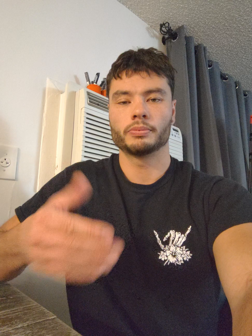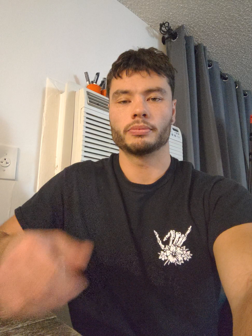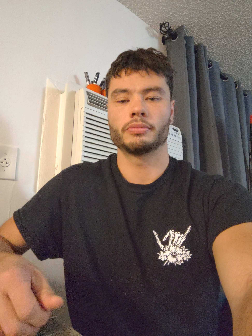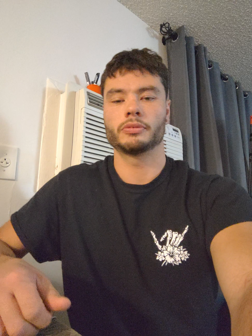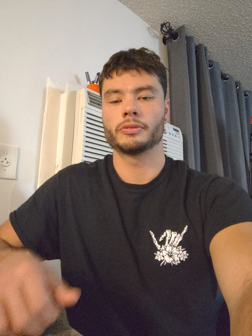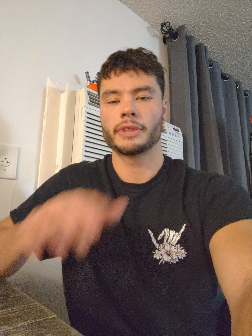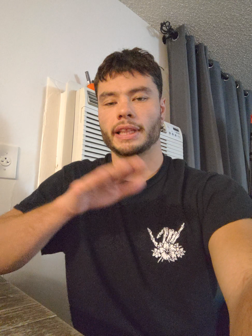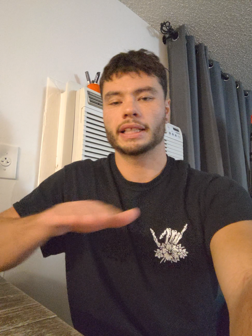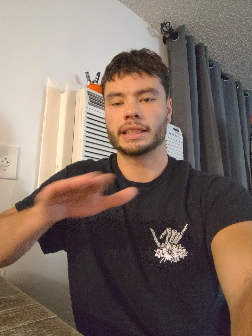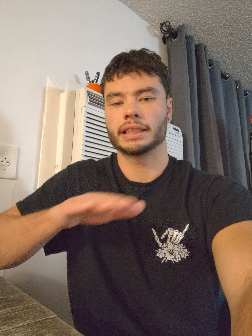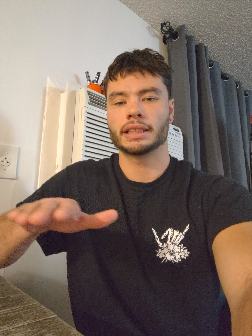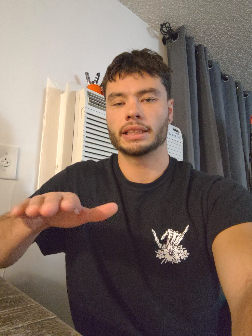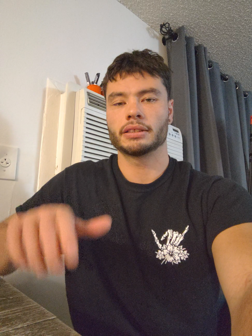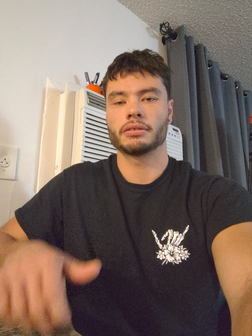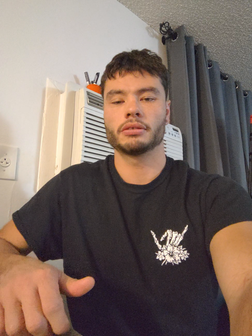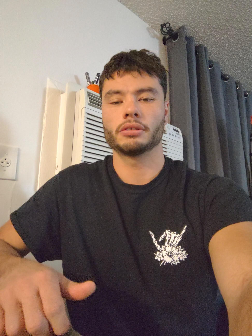clean